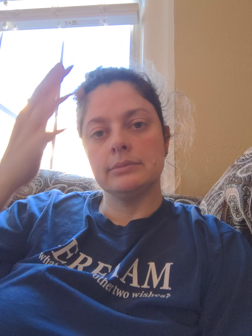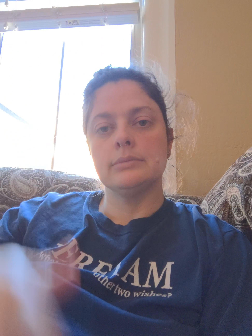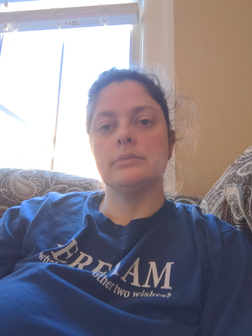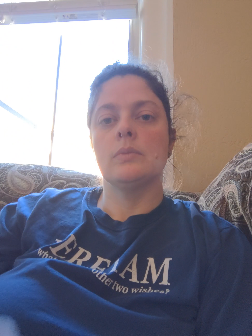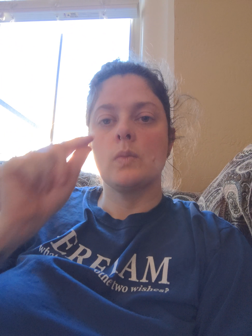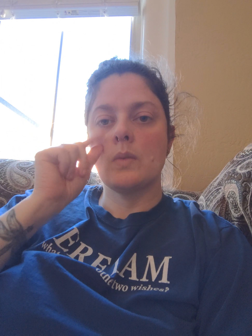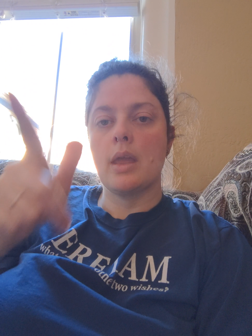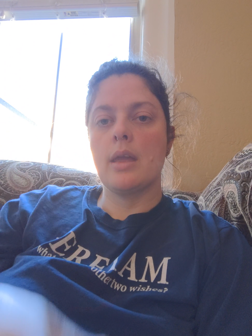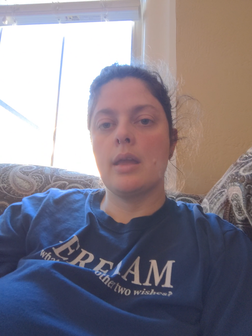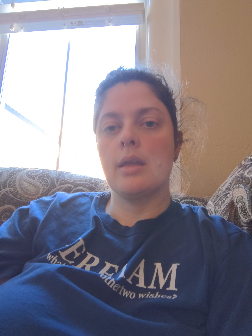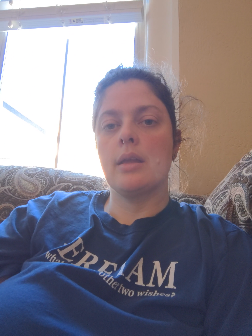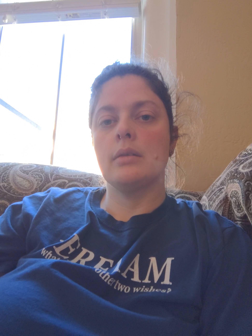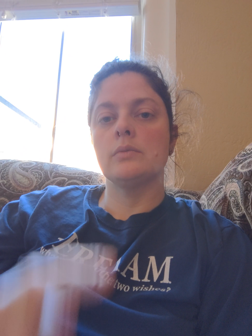wake